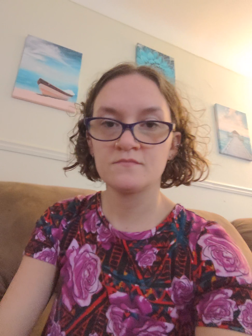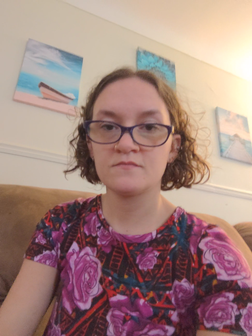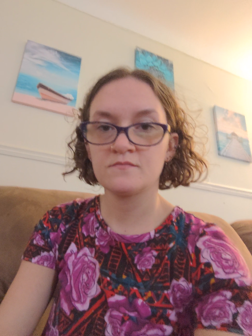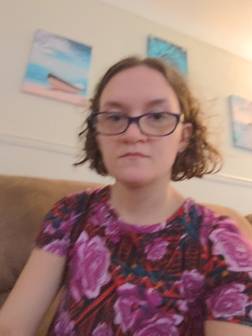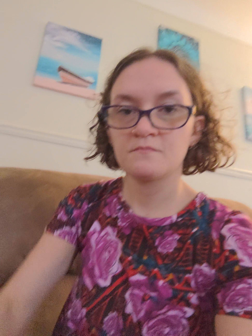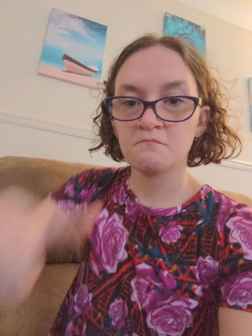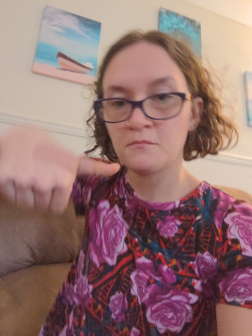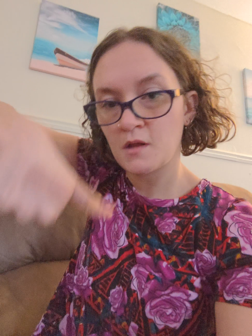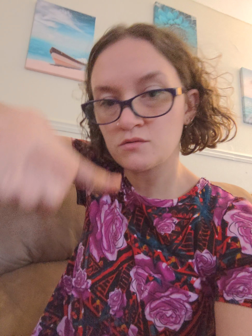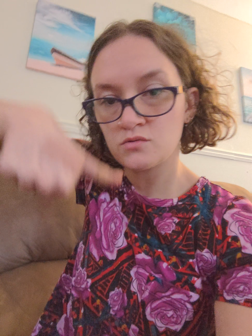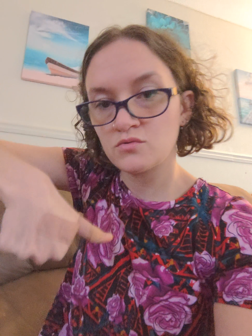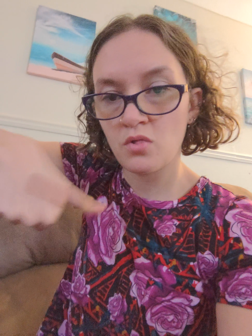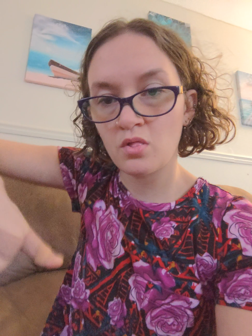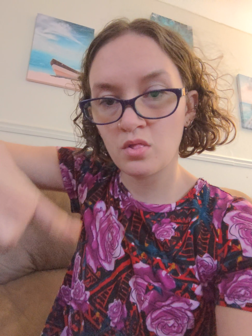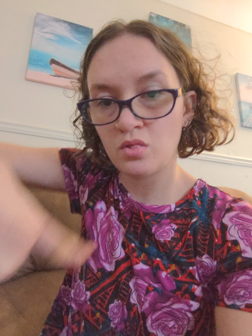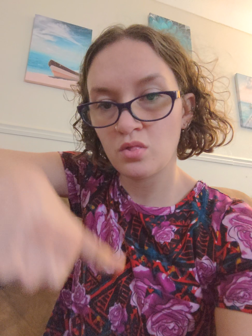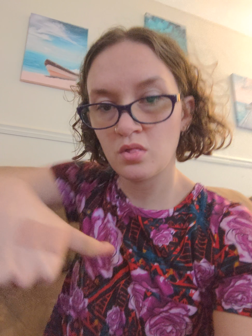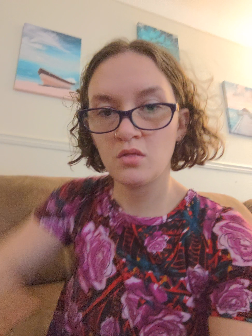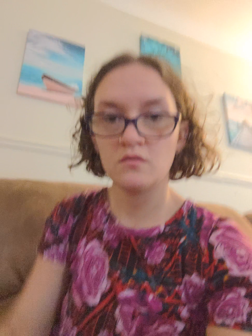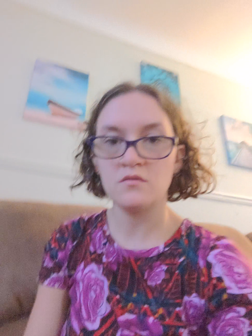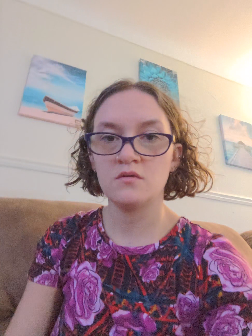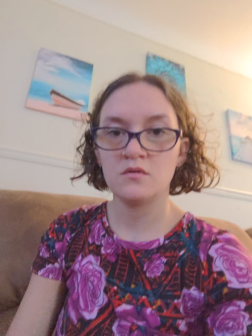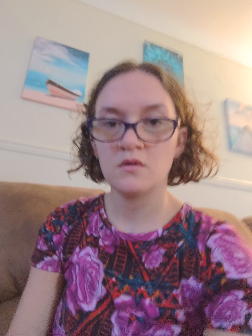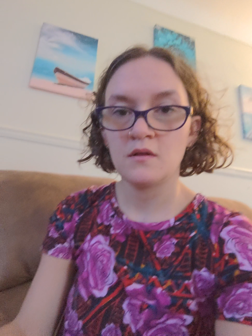puzzle